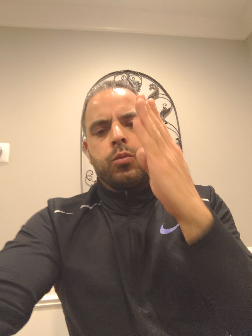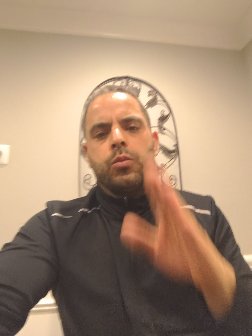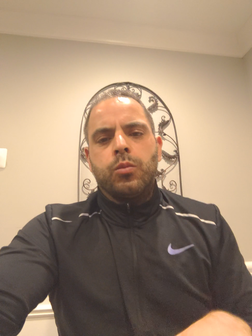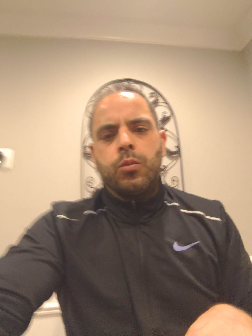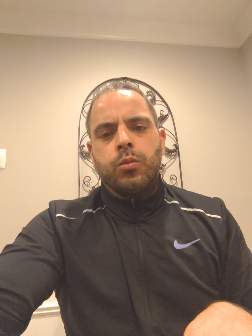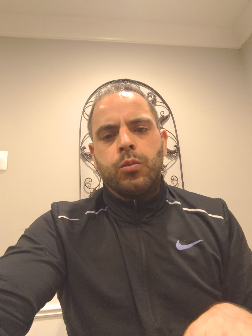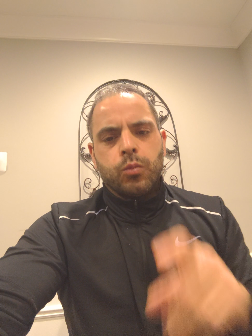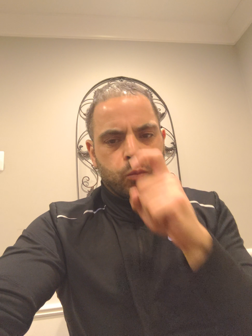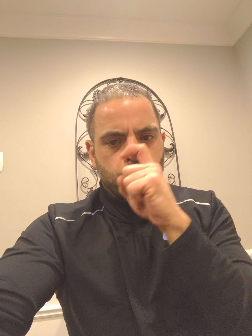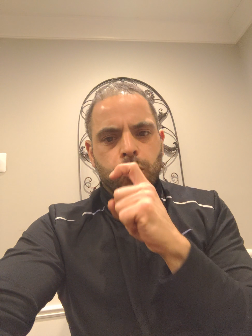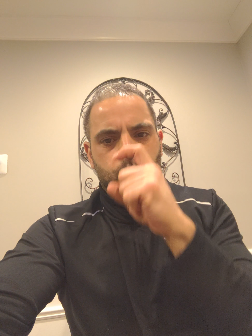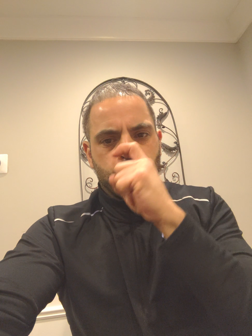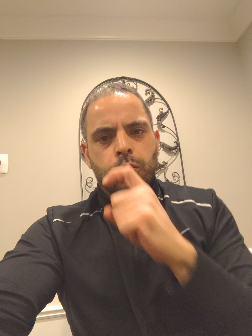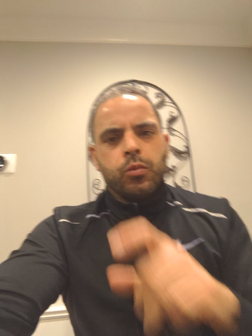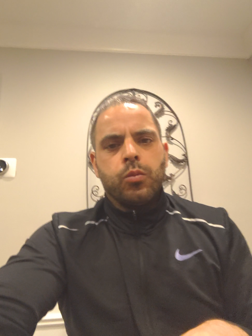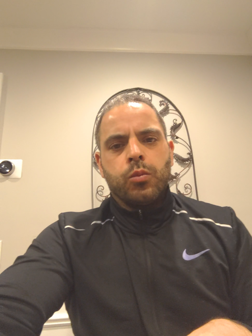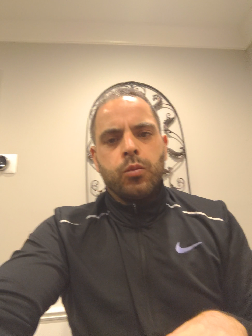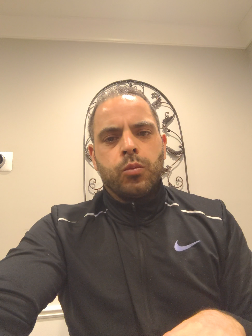doll